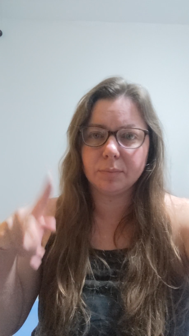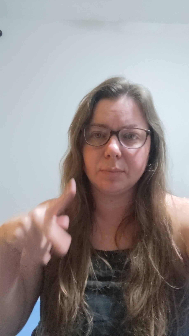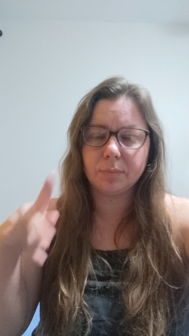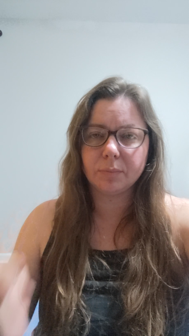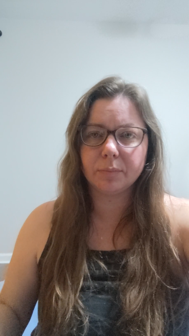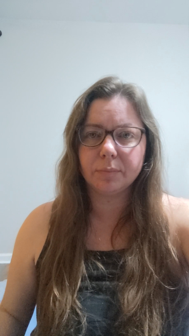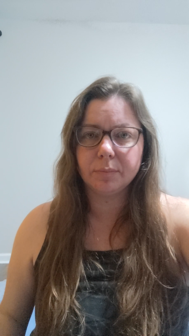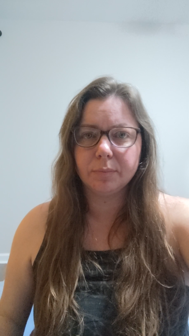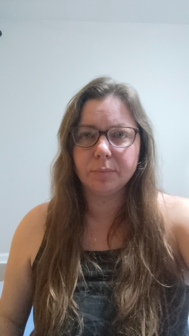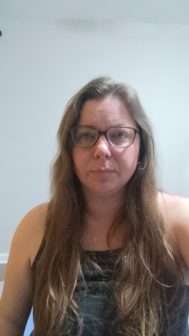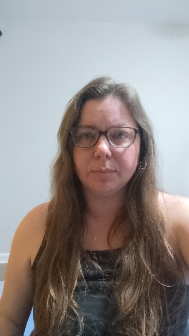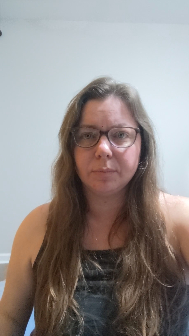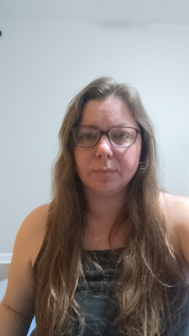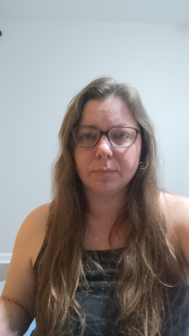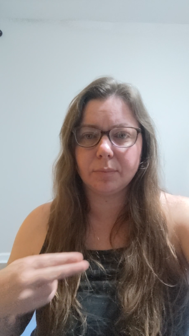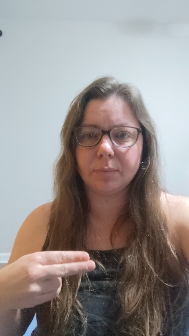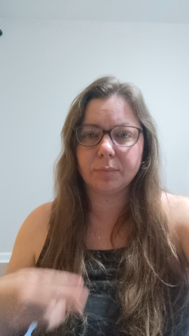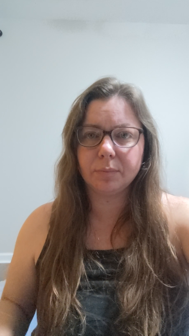belt